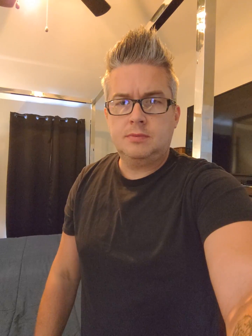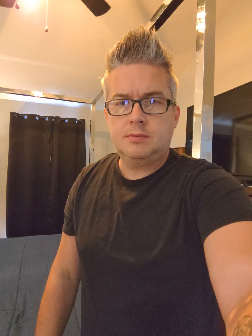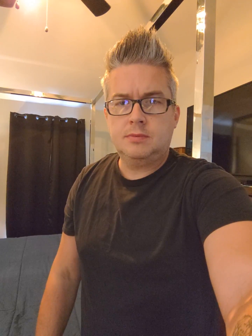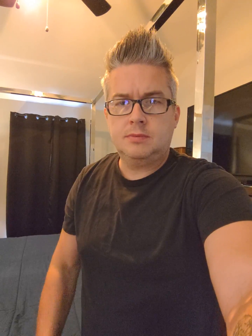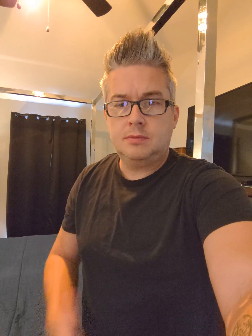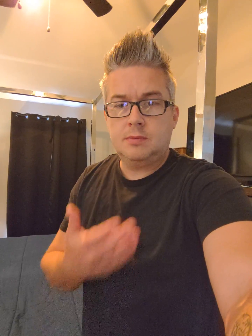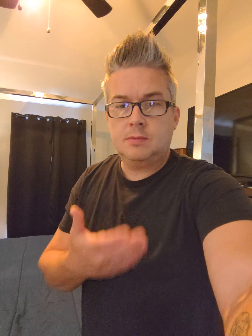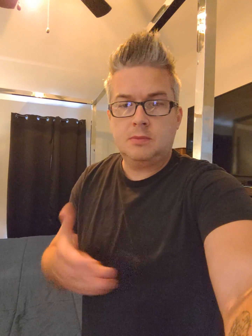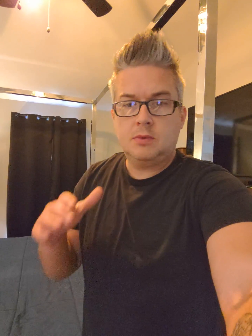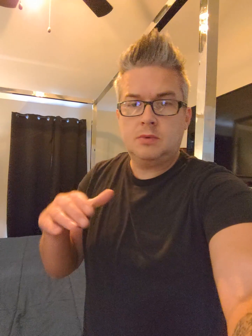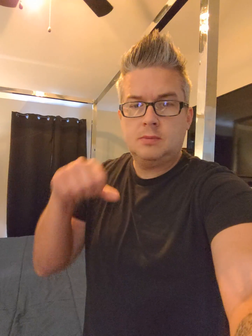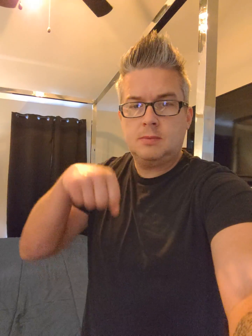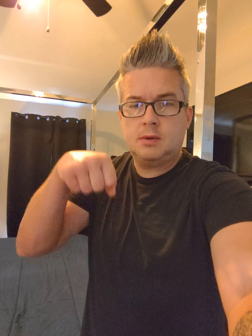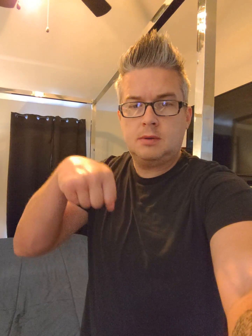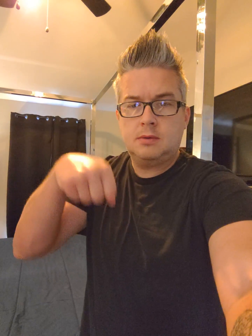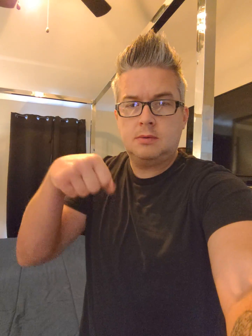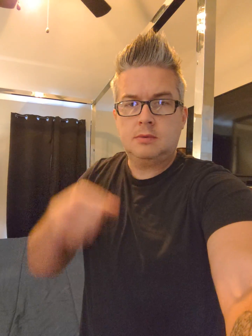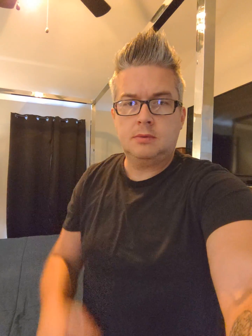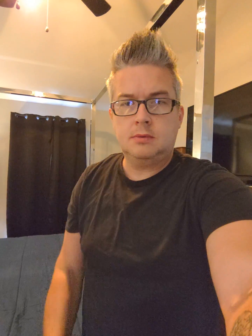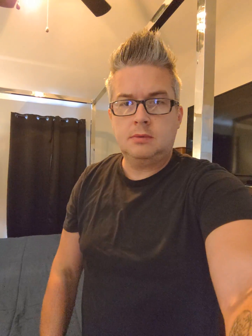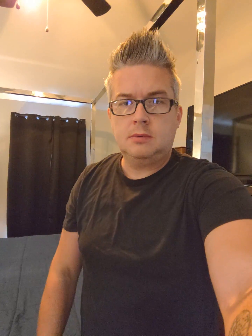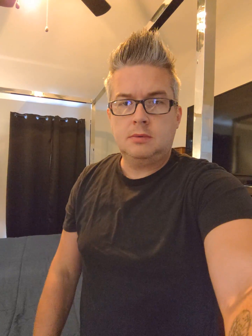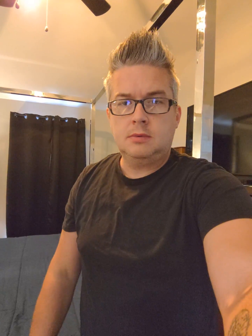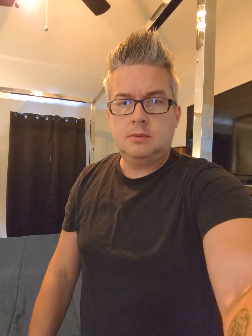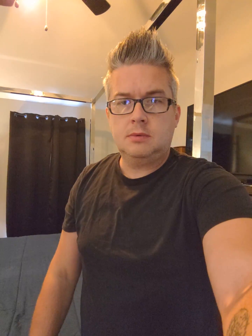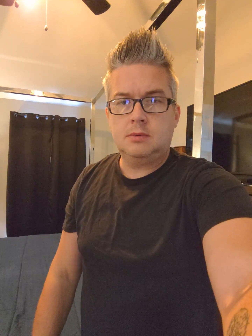basket